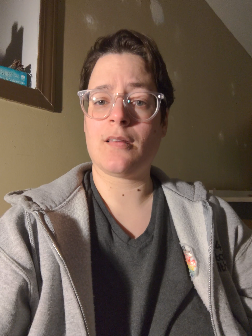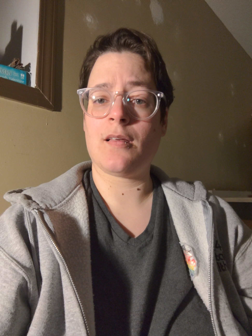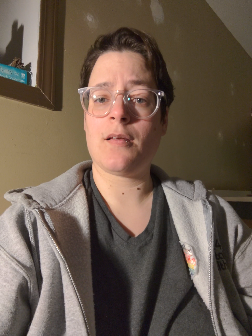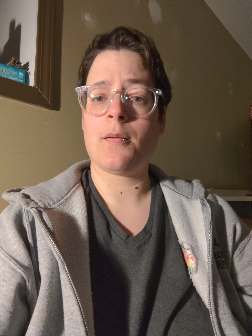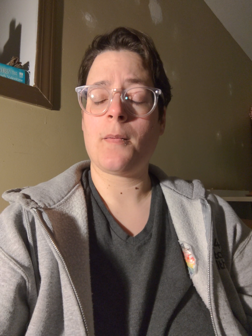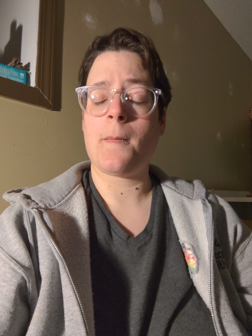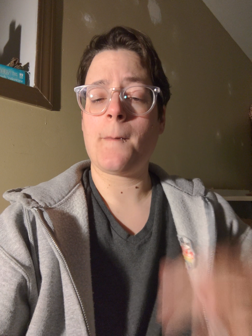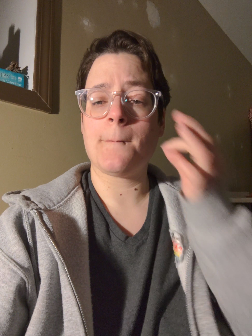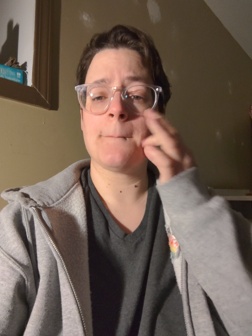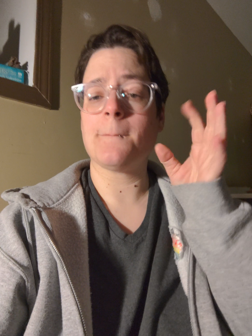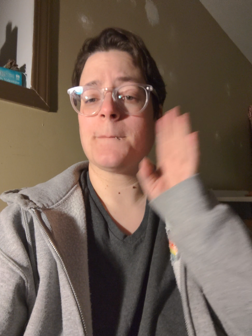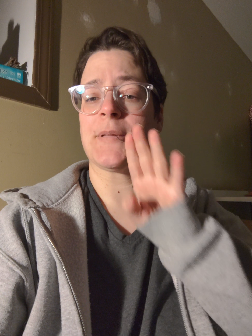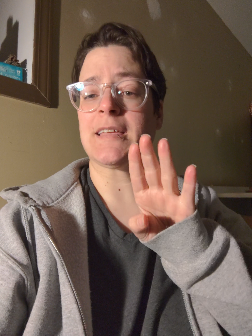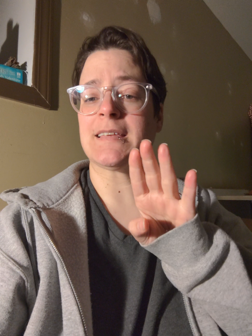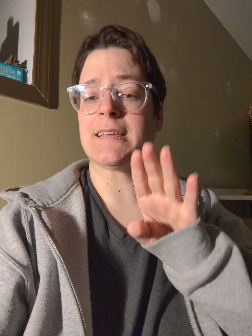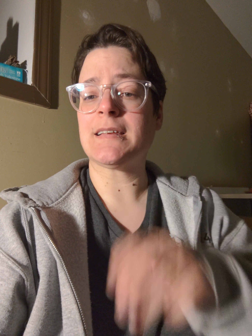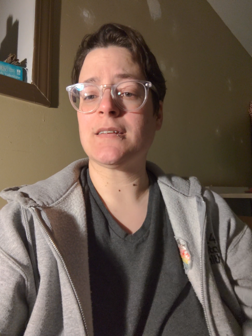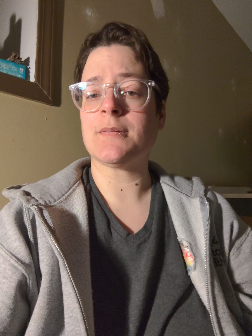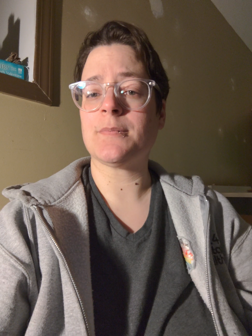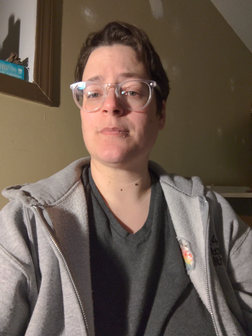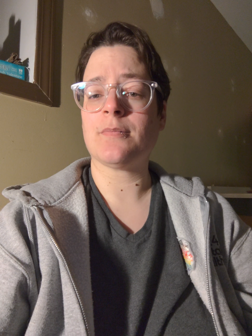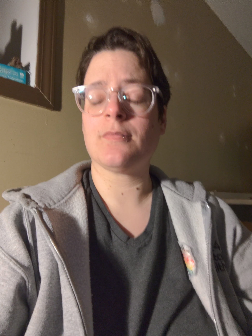bee